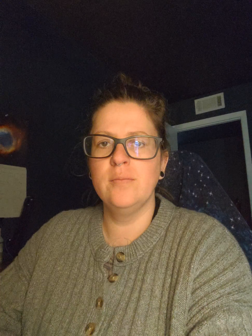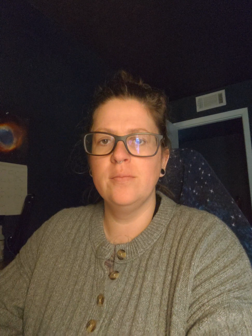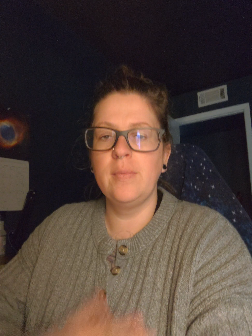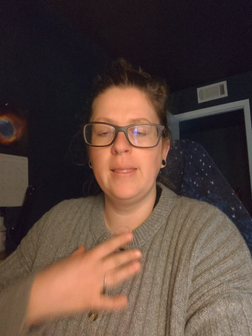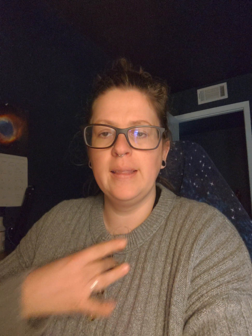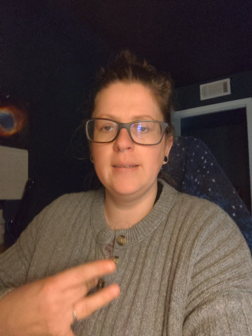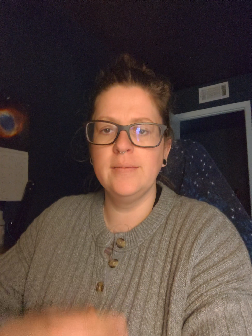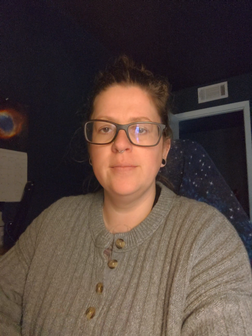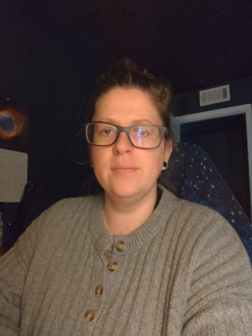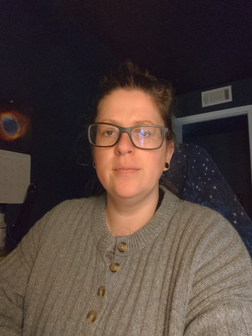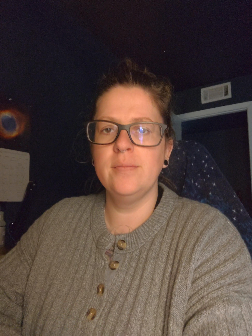like